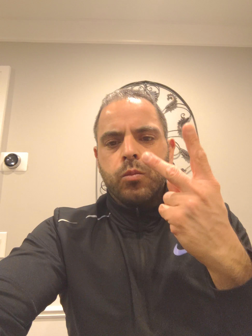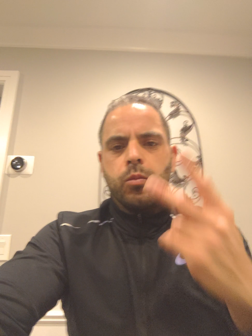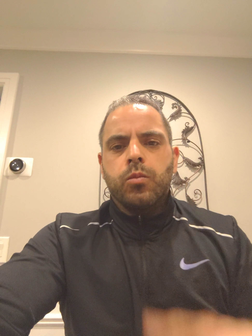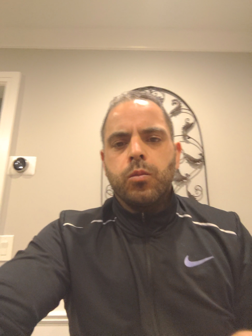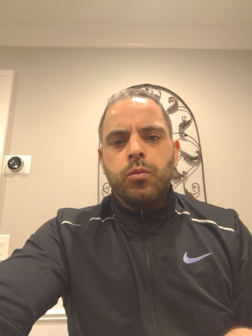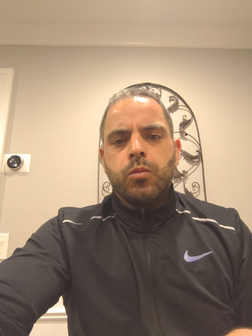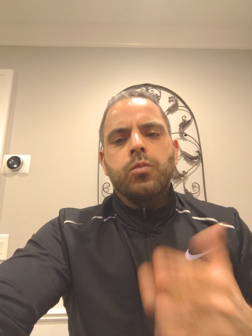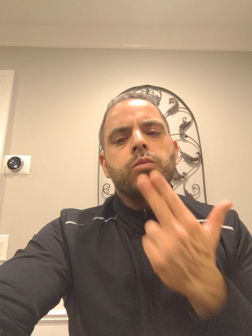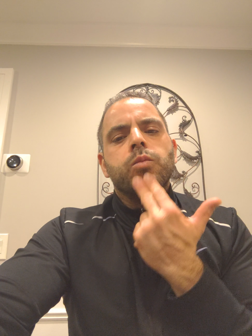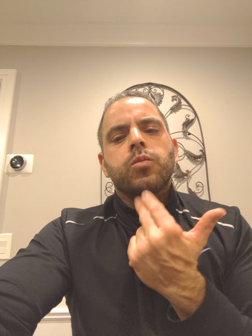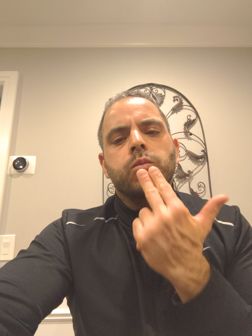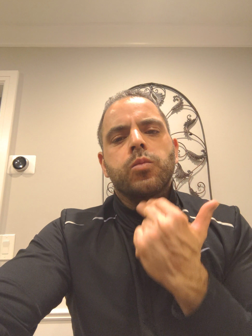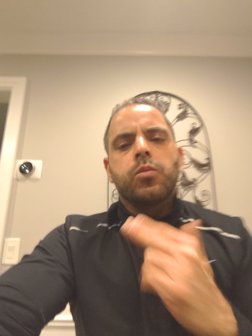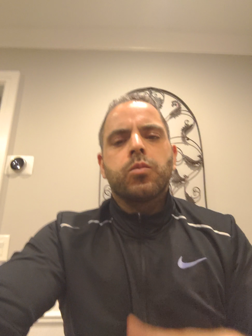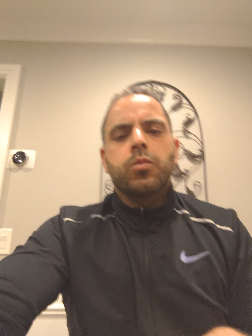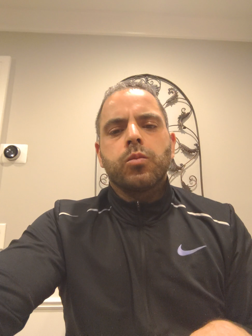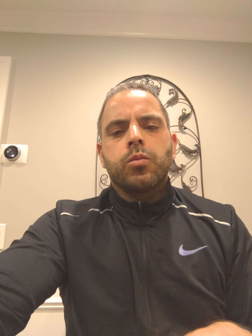cute